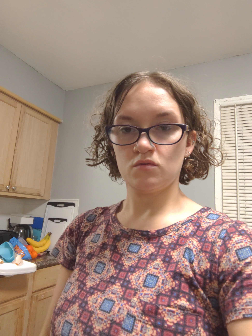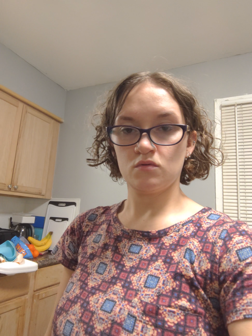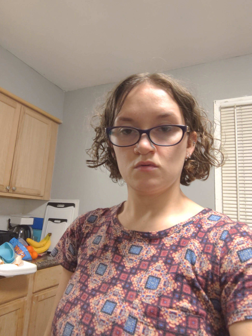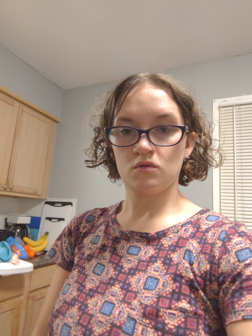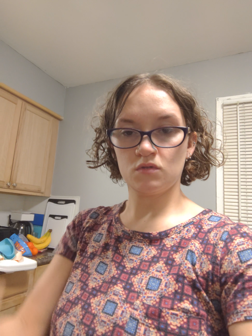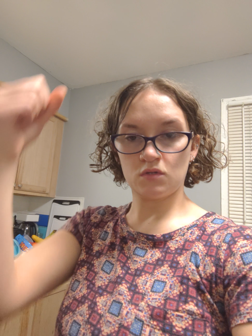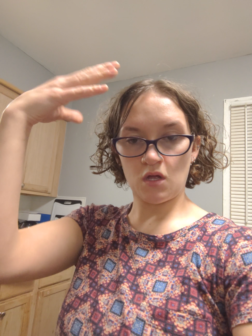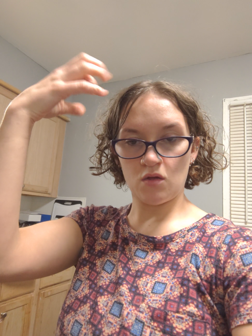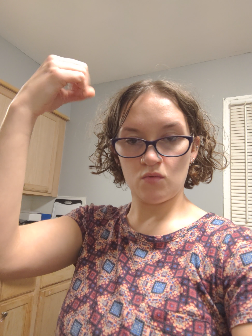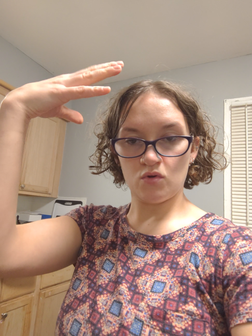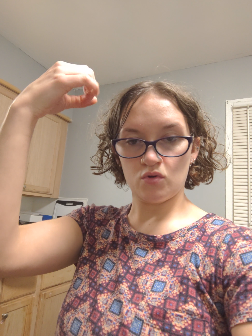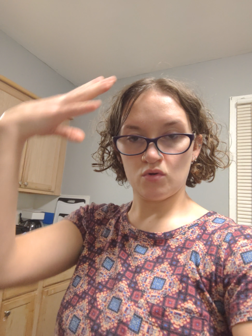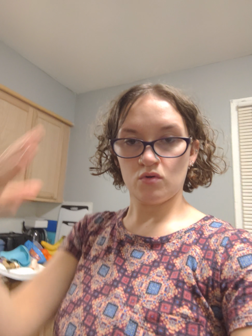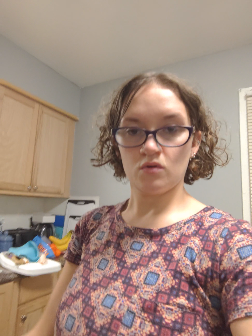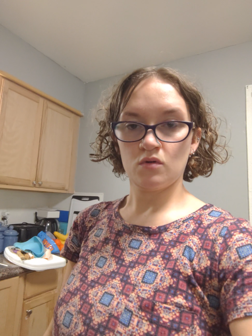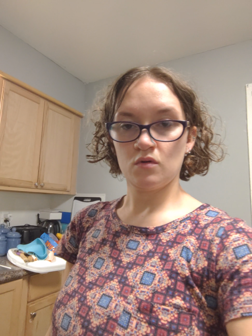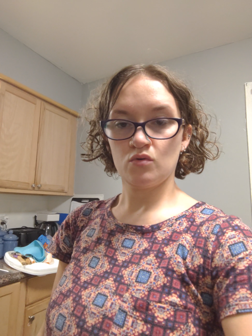shower